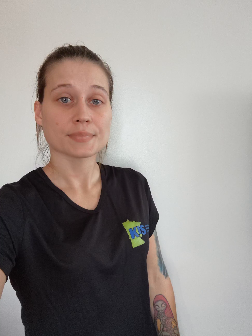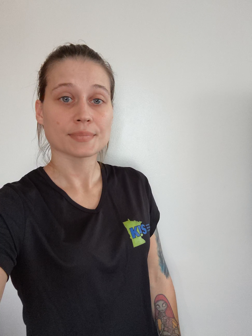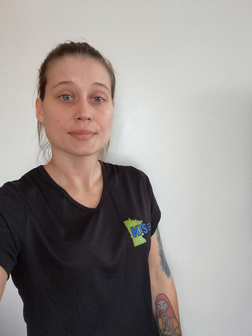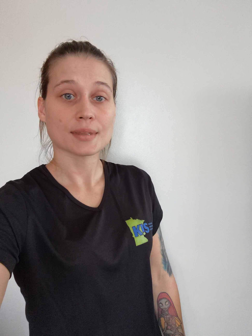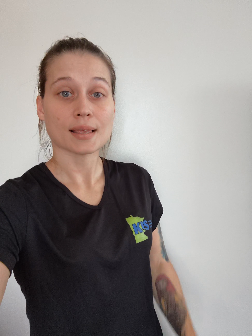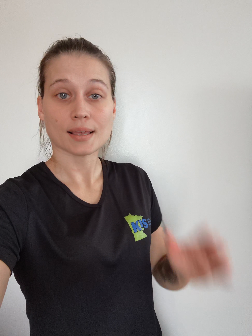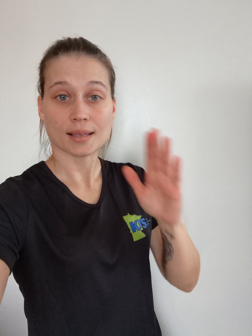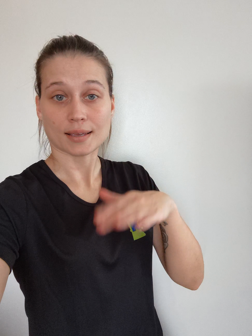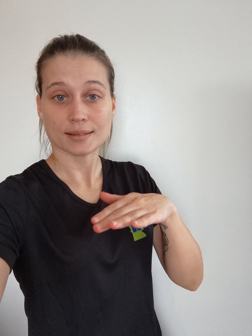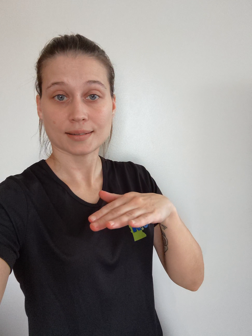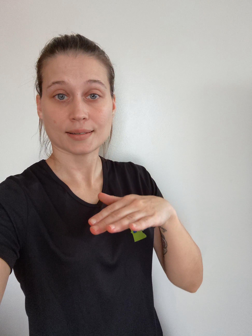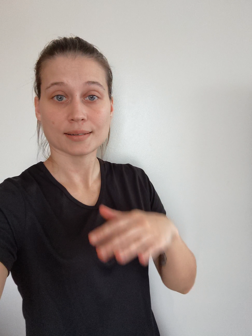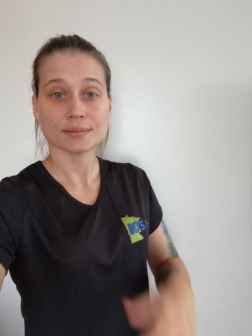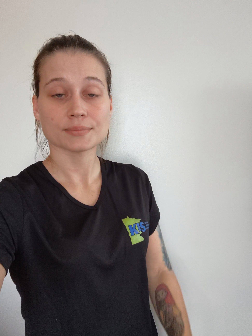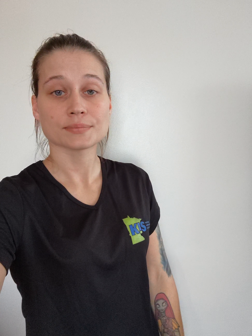on